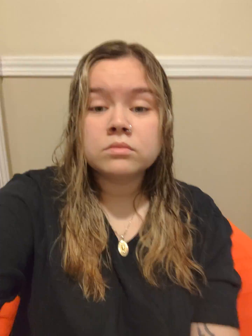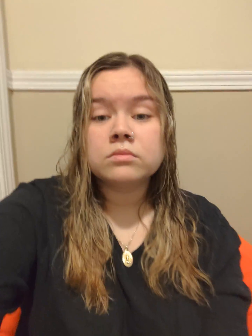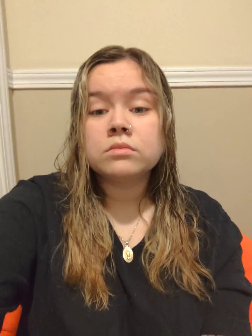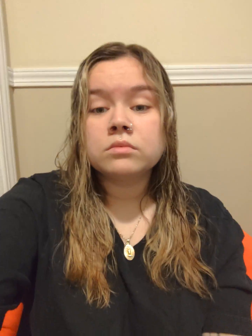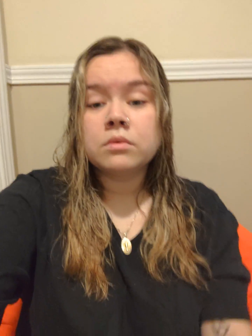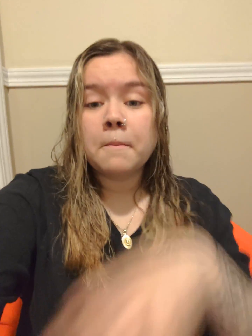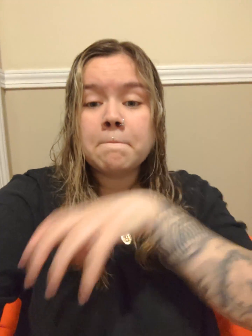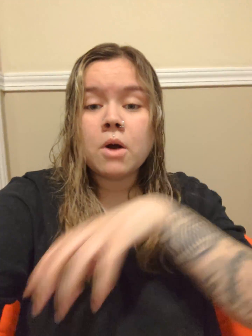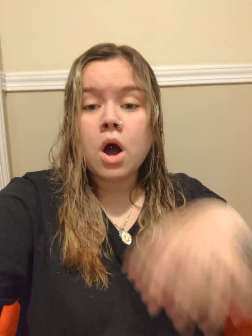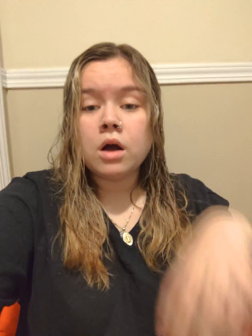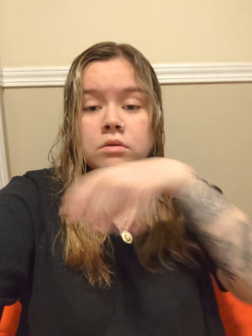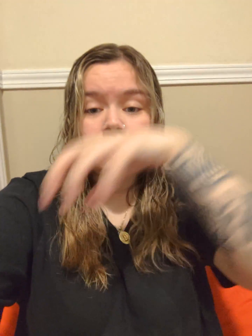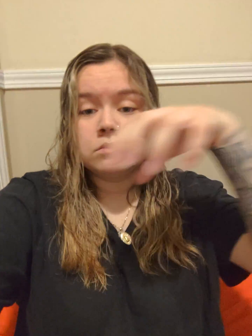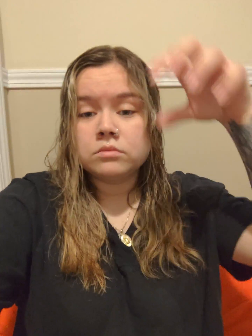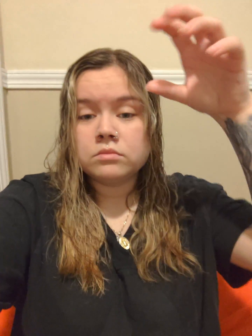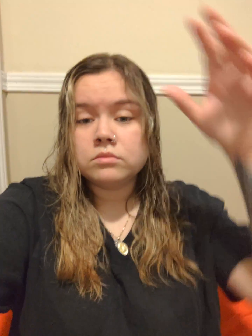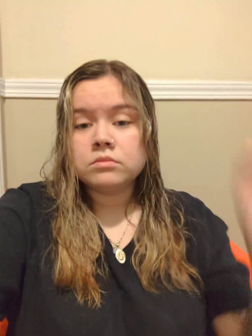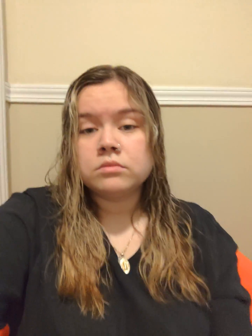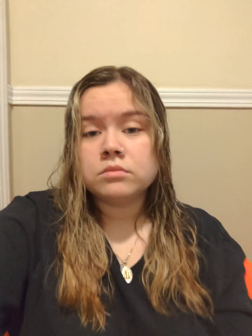block